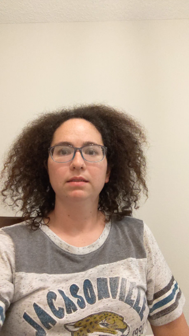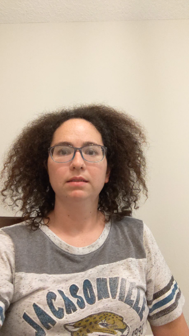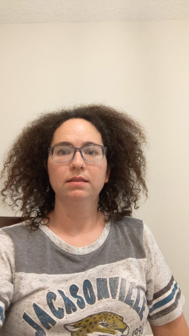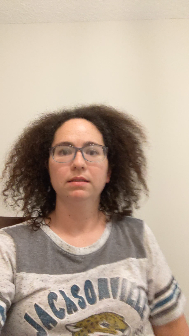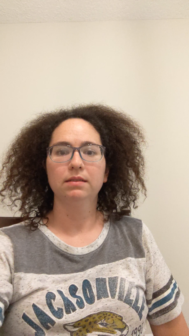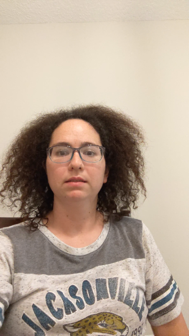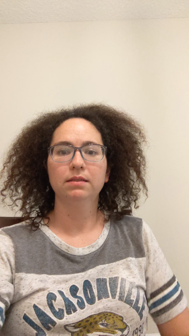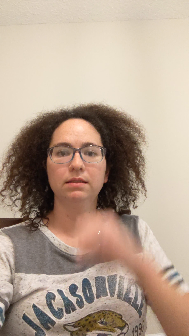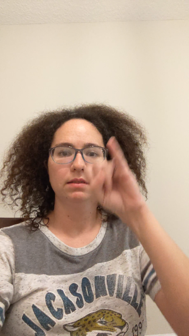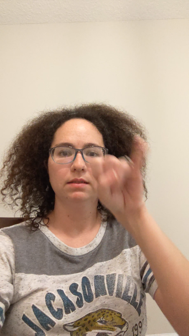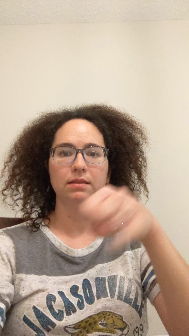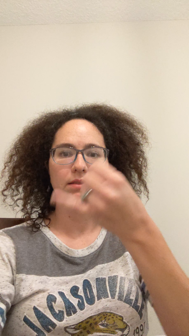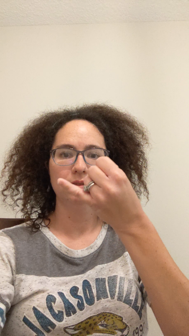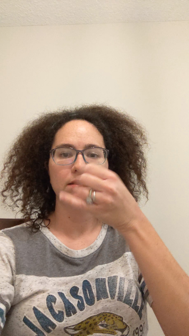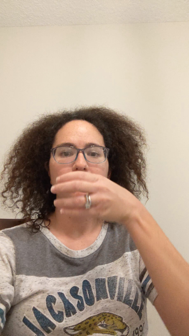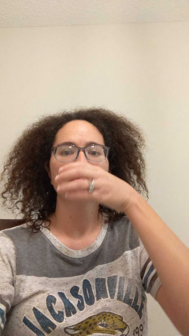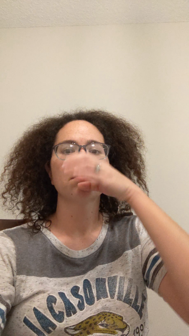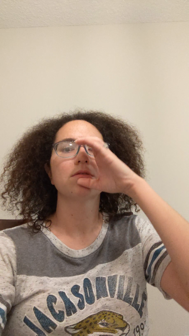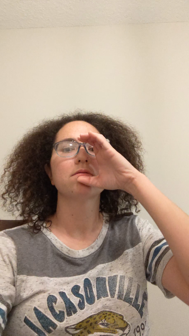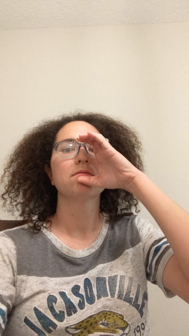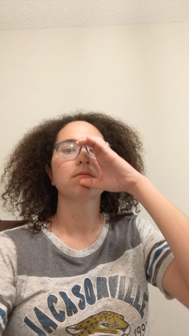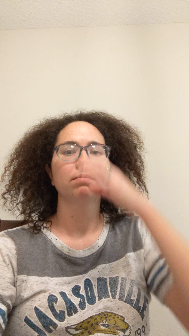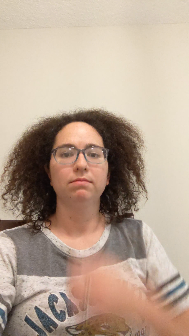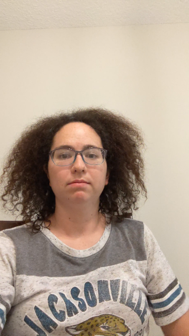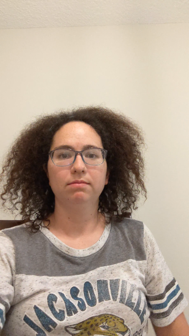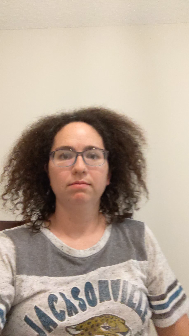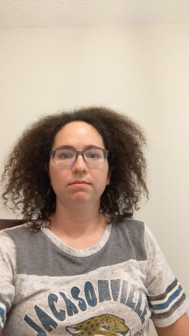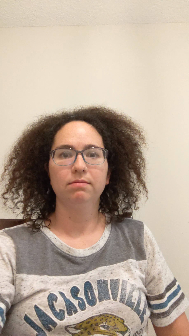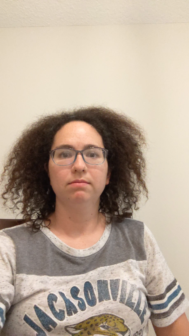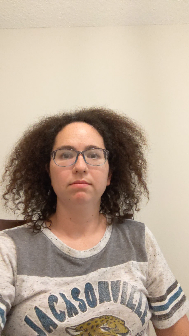juice